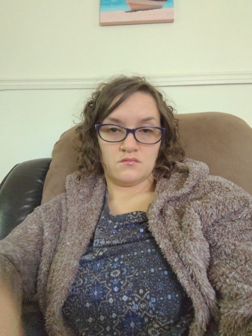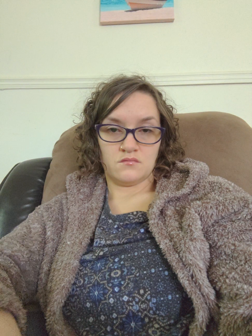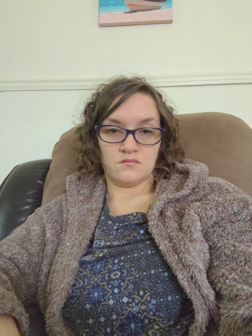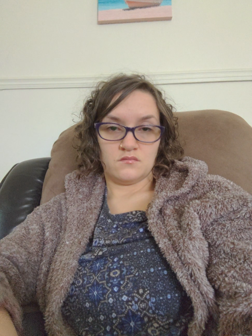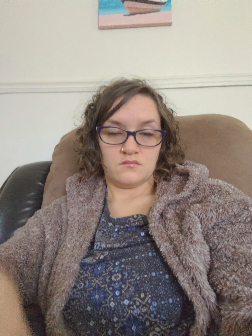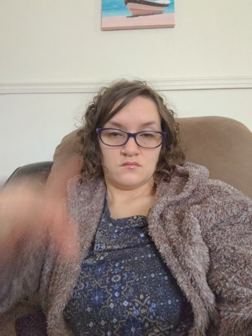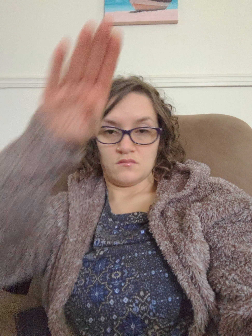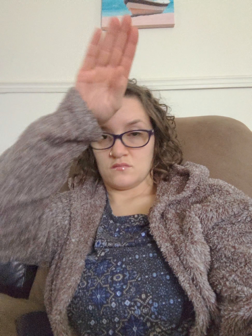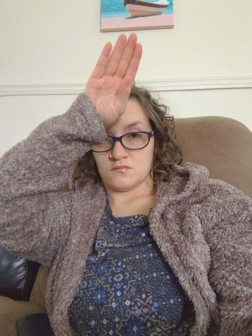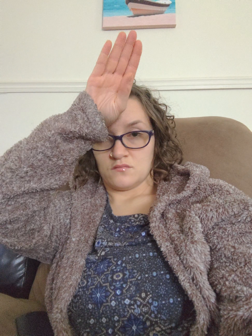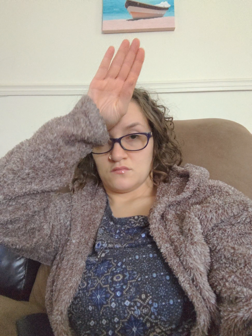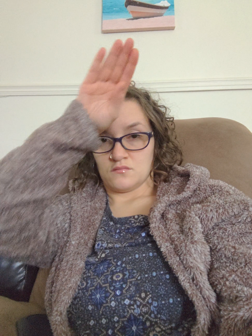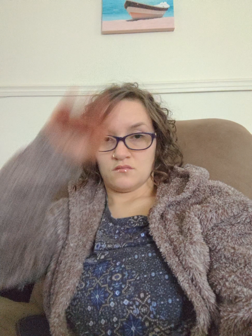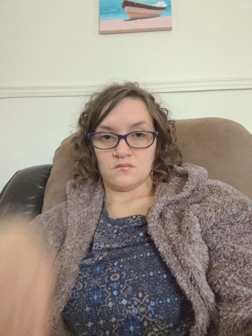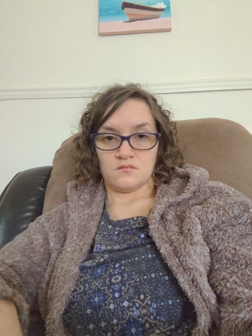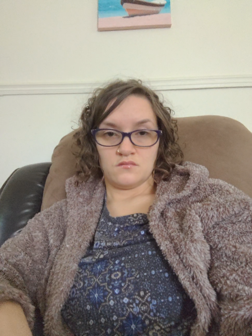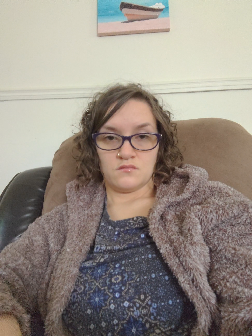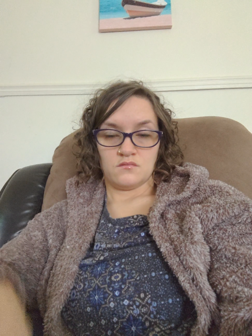fireman